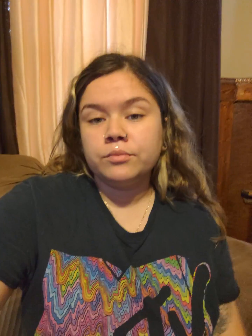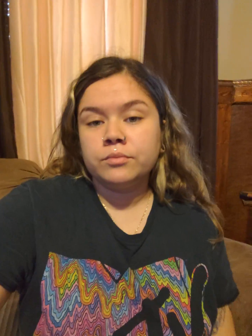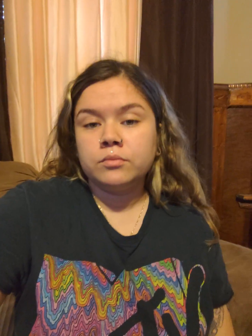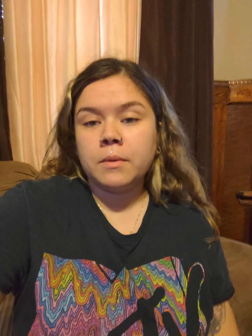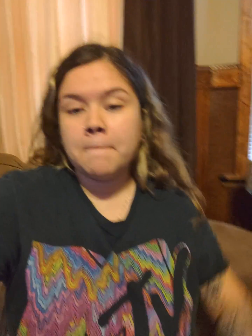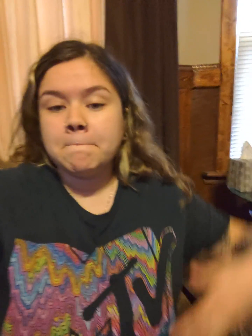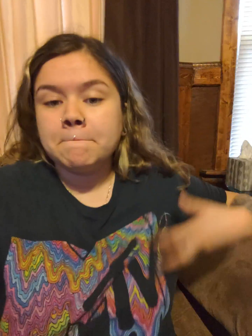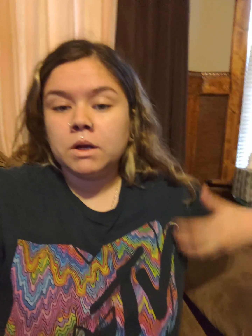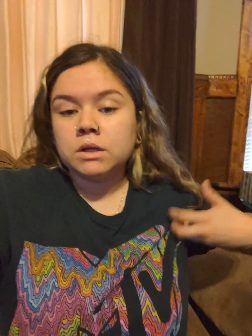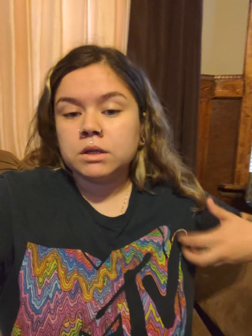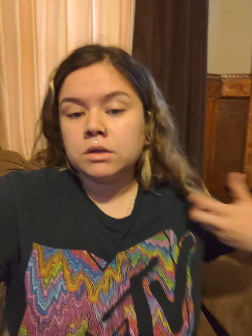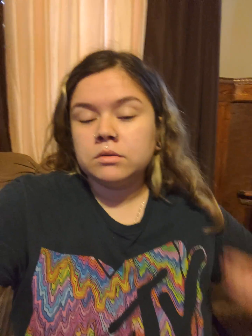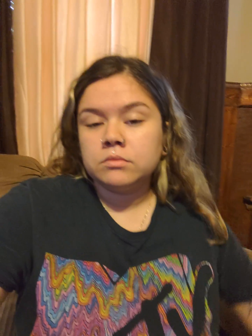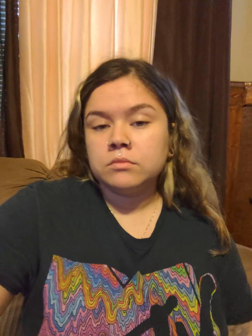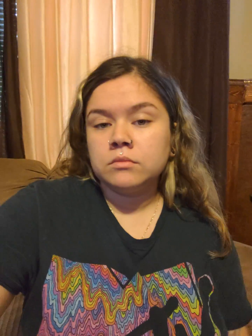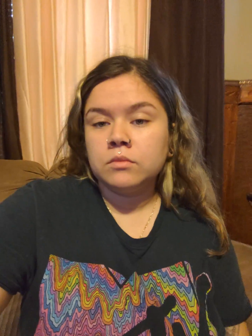monkey